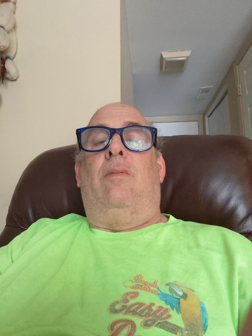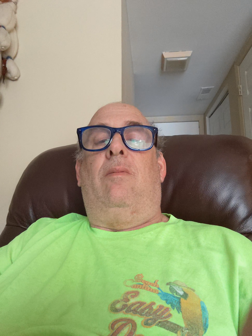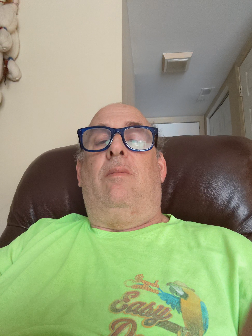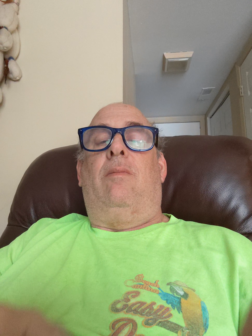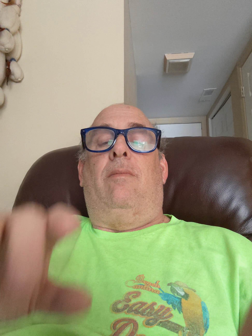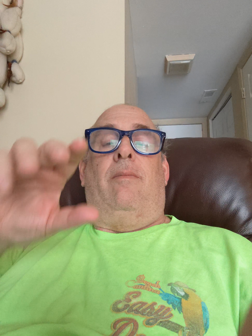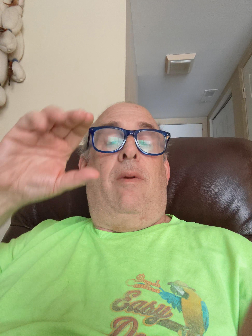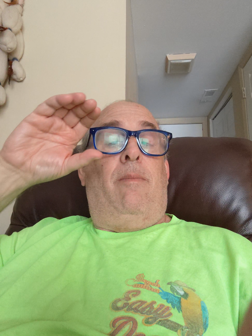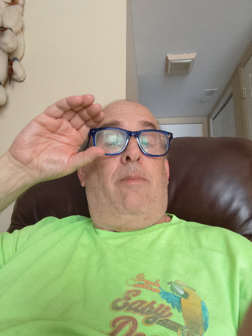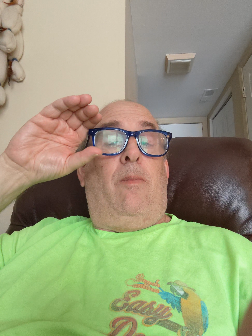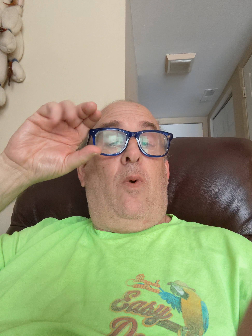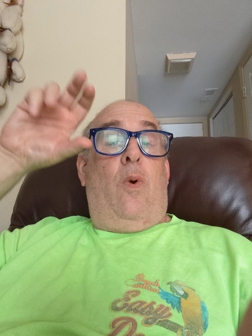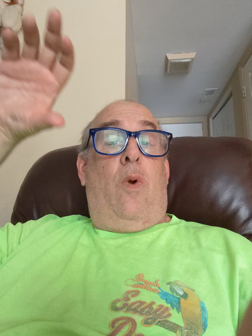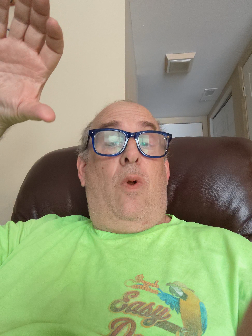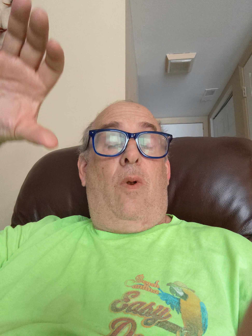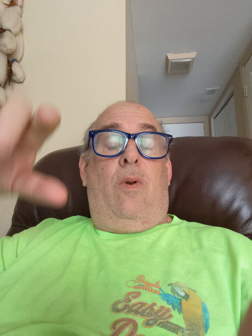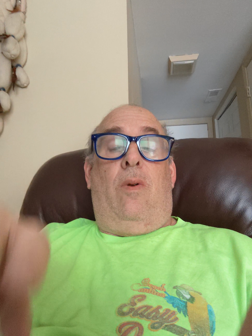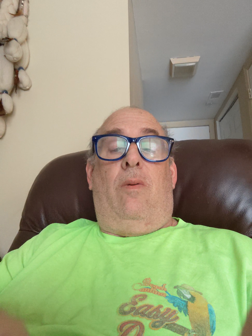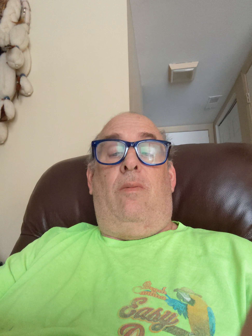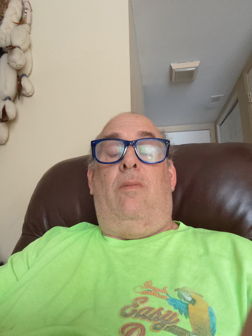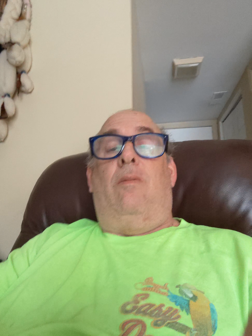moon